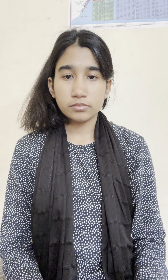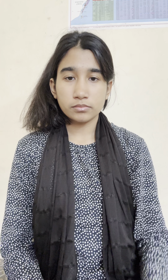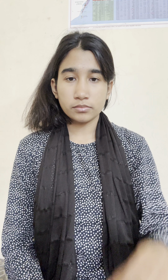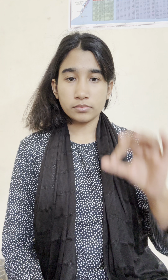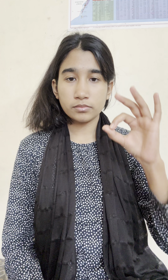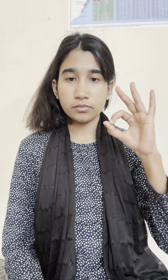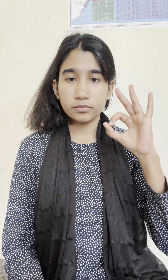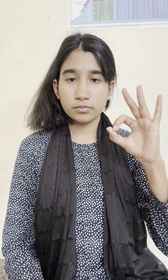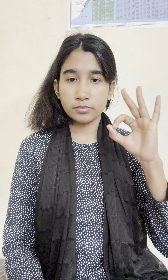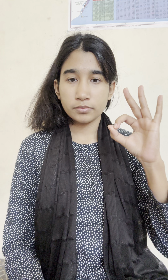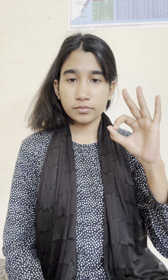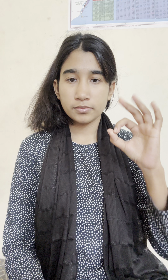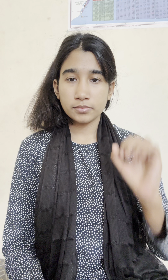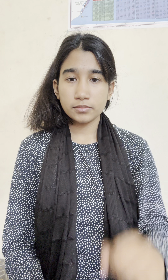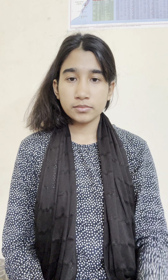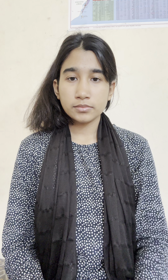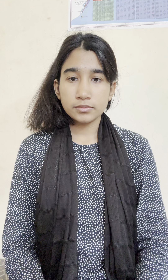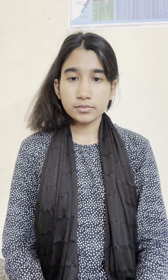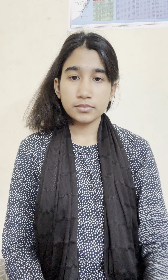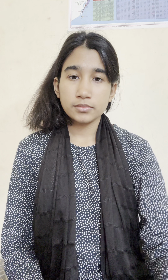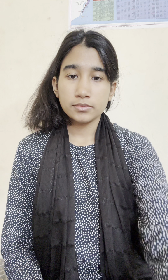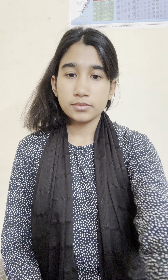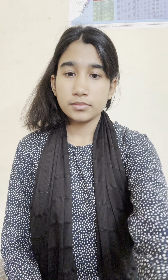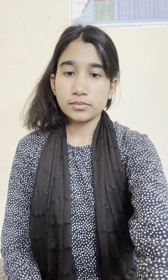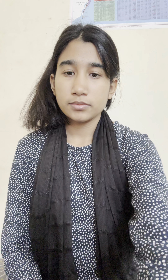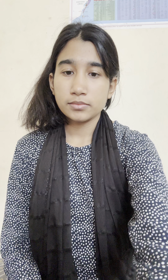সুন্দর